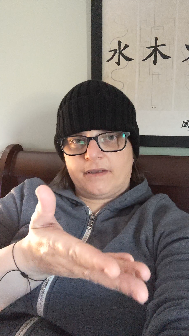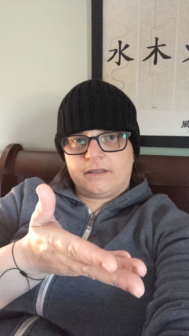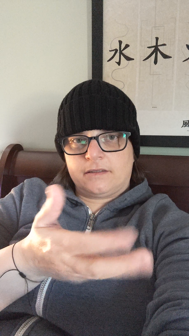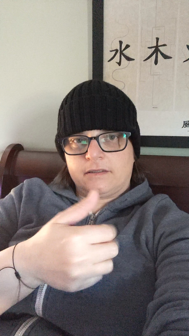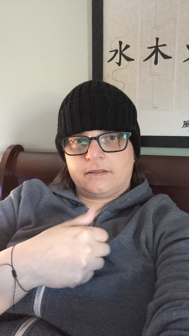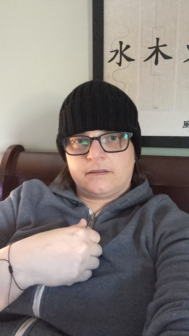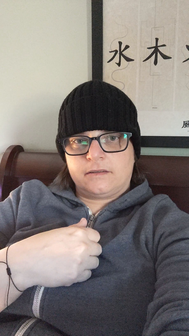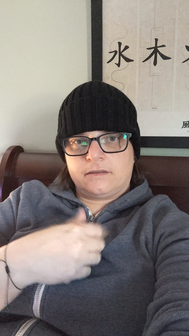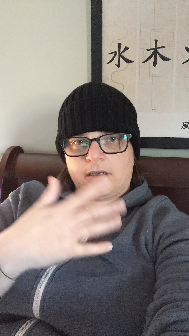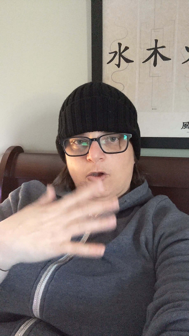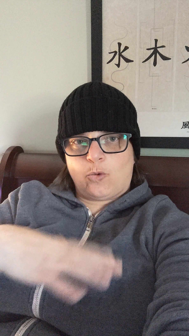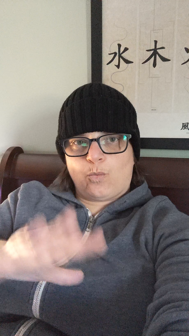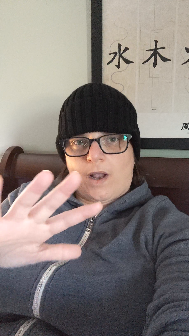dress